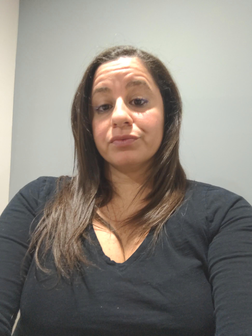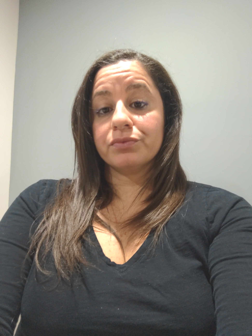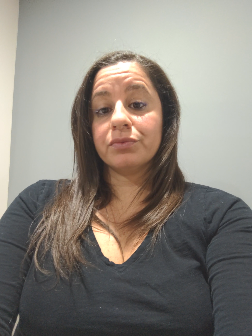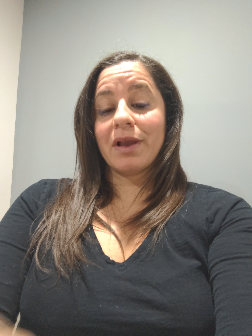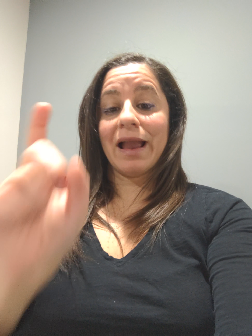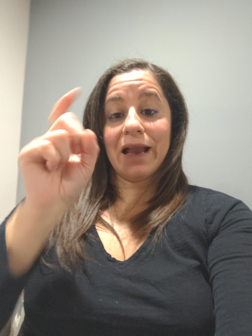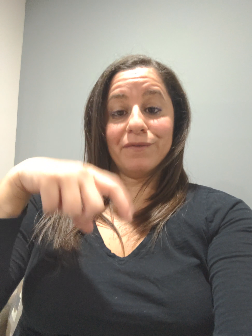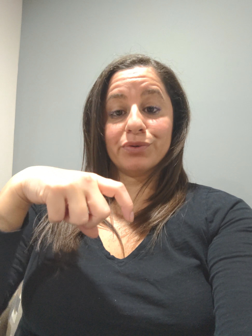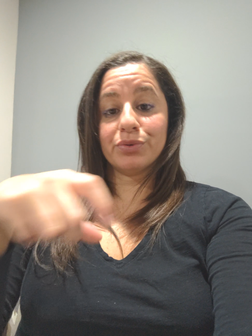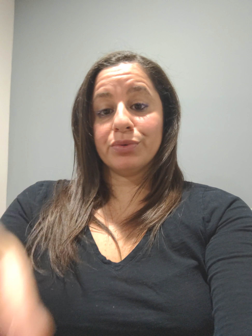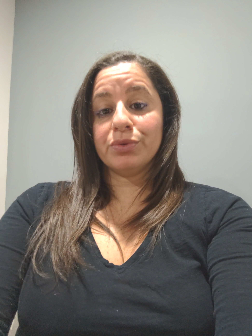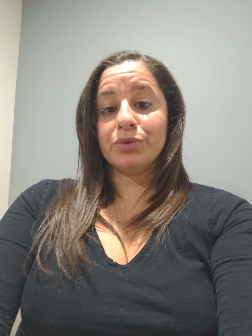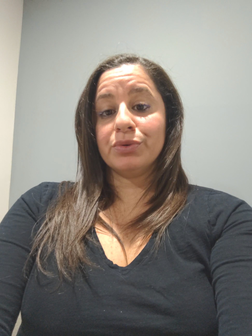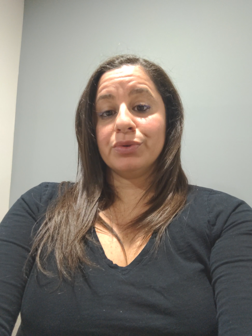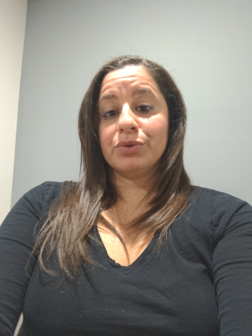have to